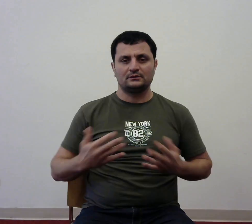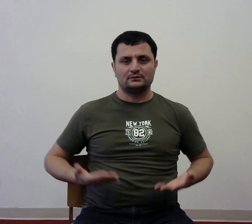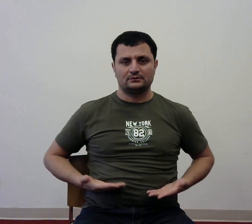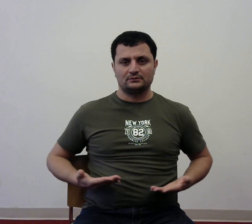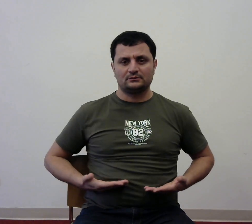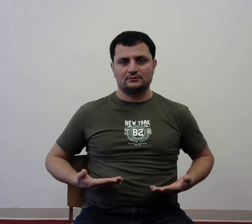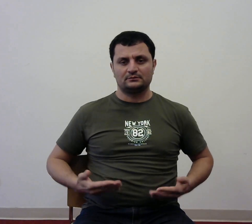yaşamaq